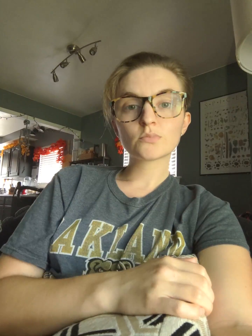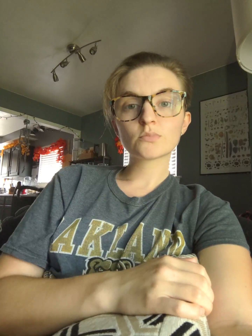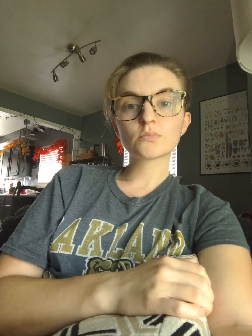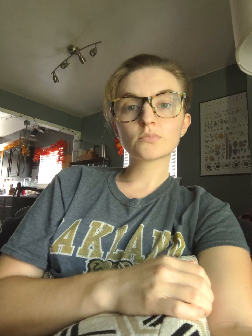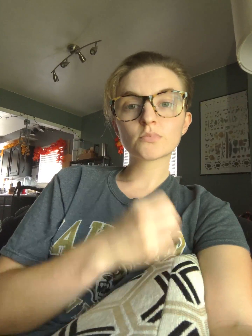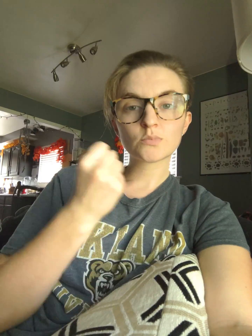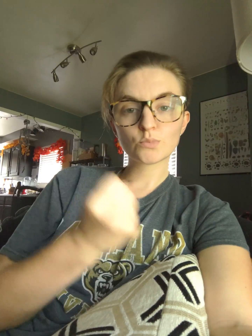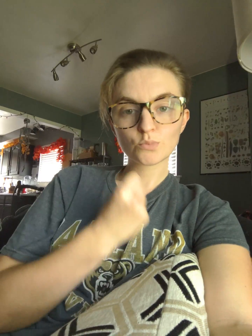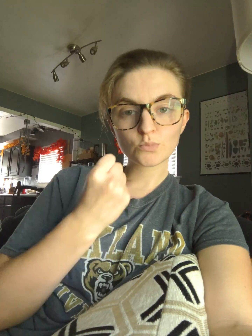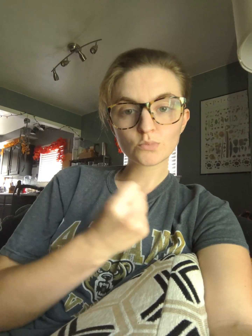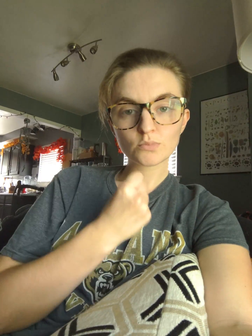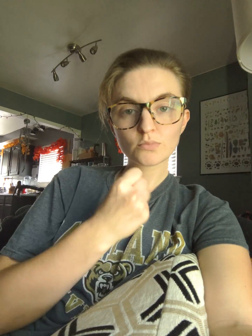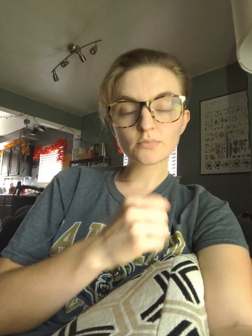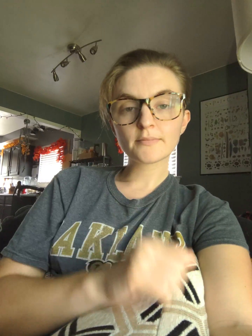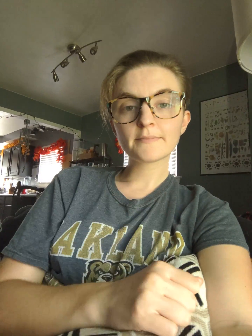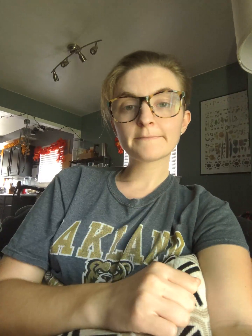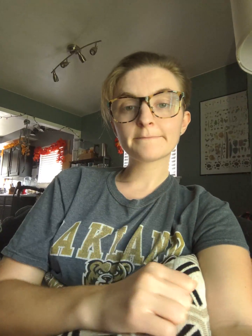hold